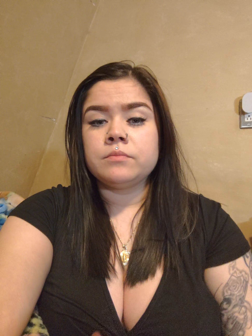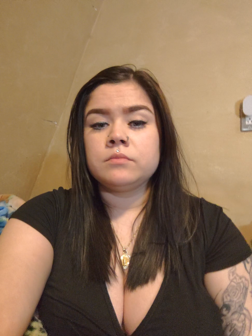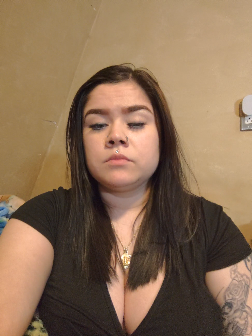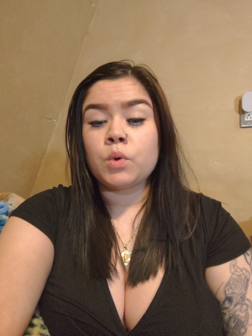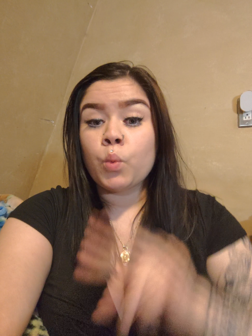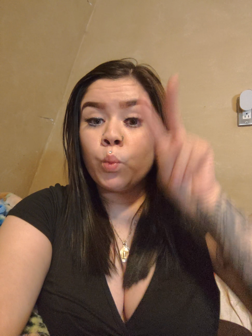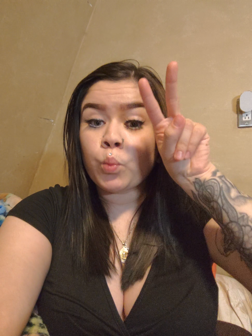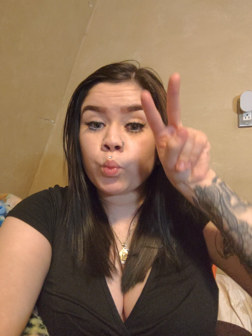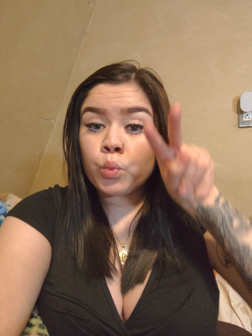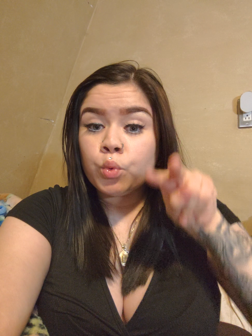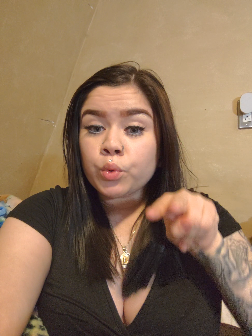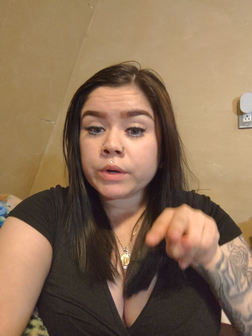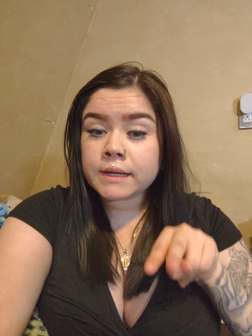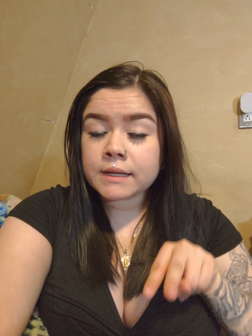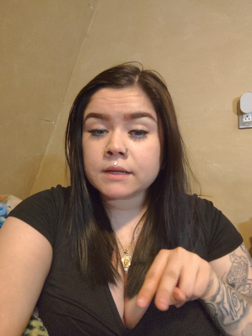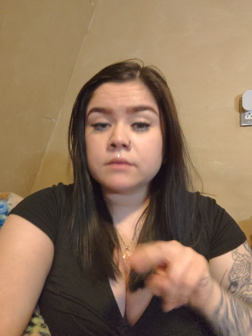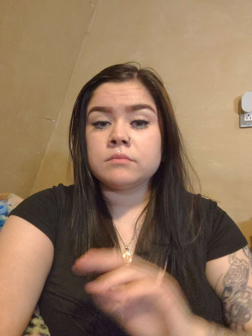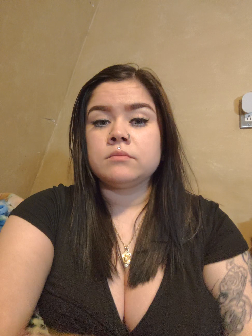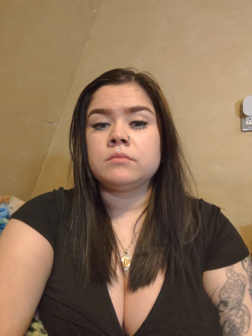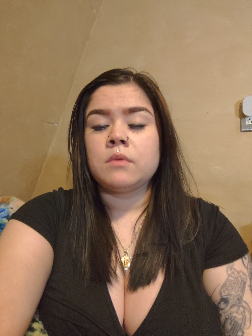read